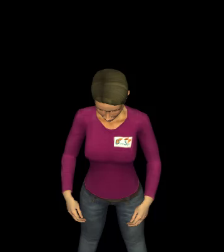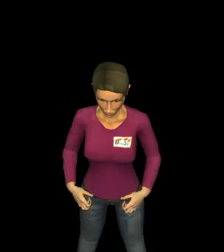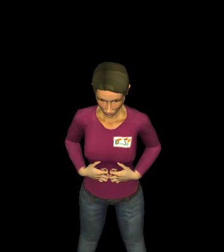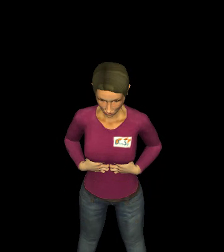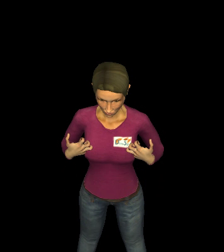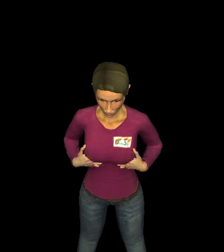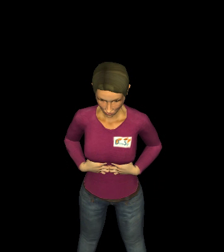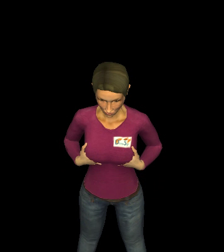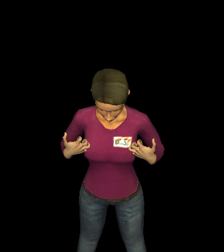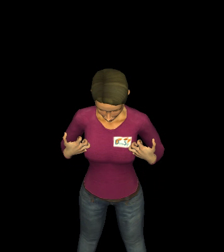غضب